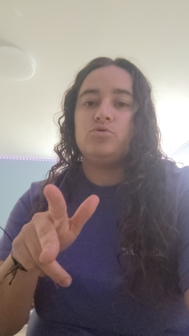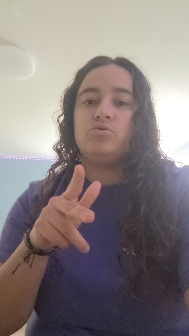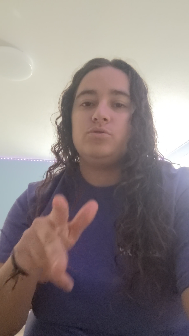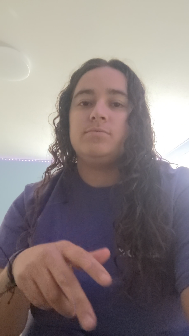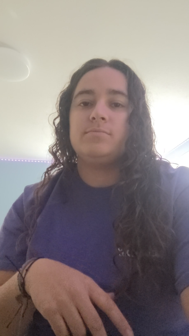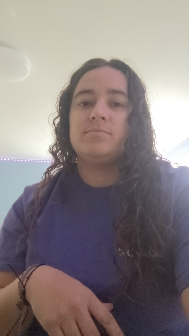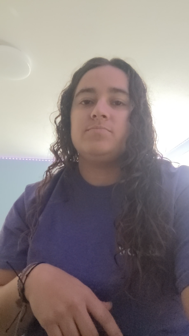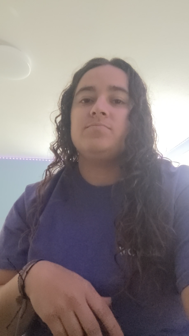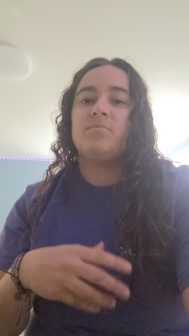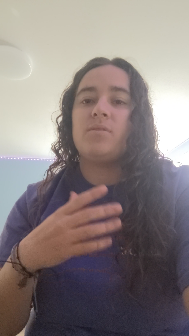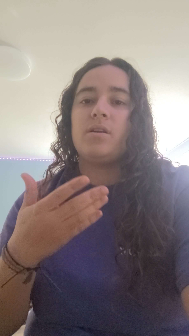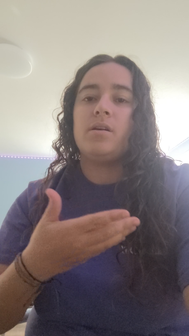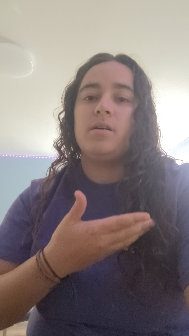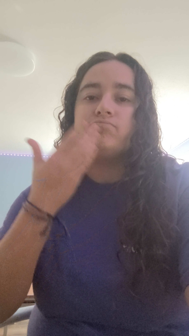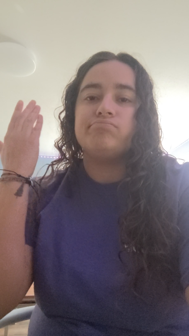all gone